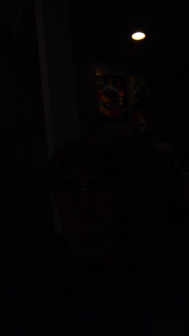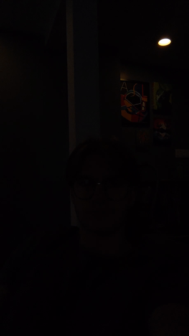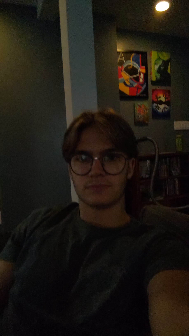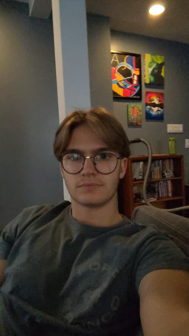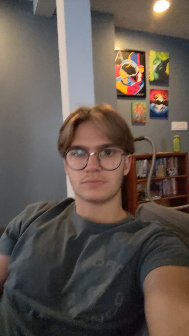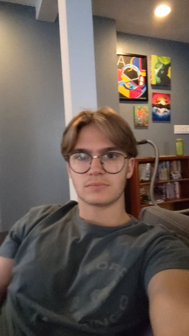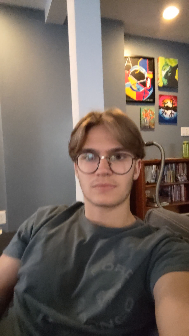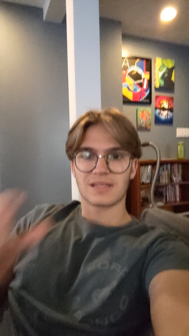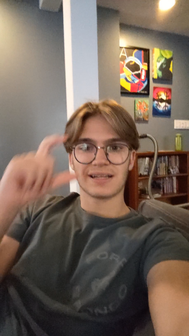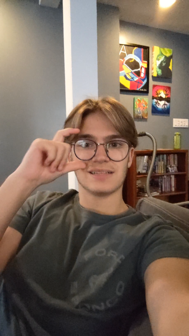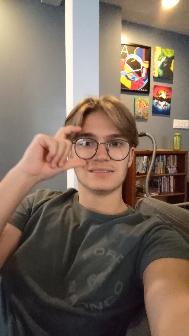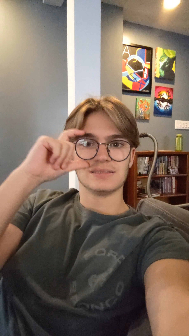glasses